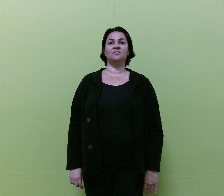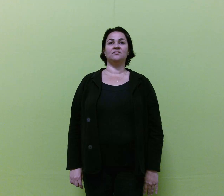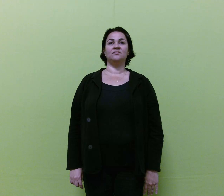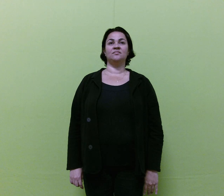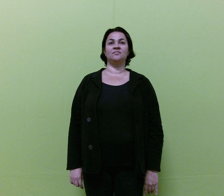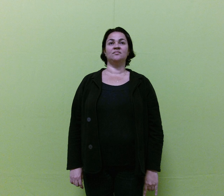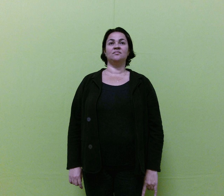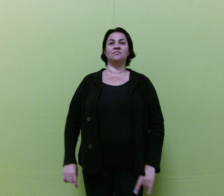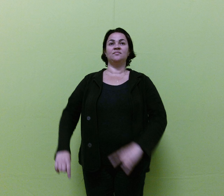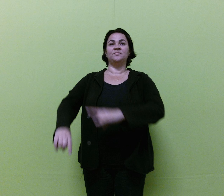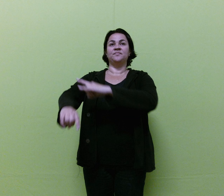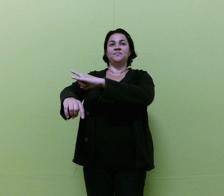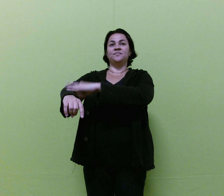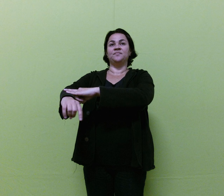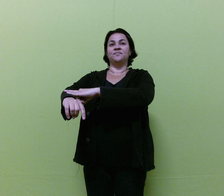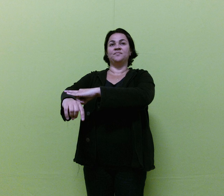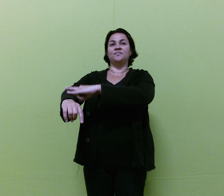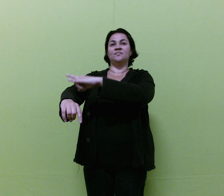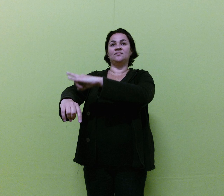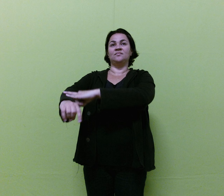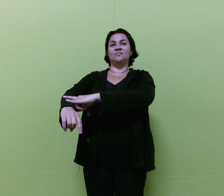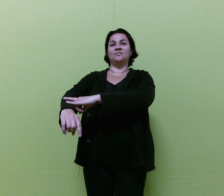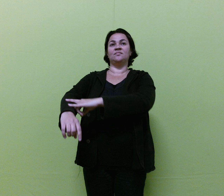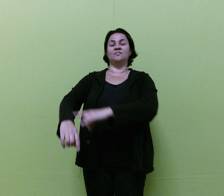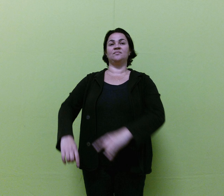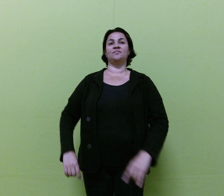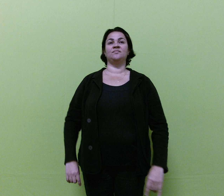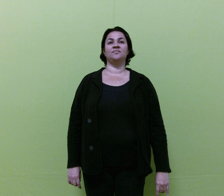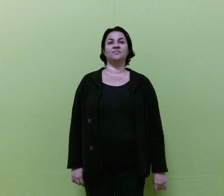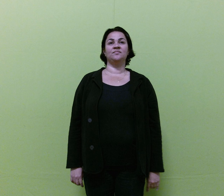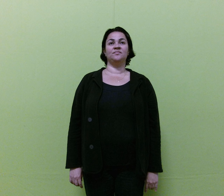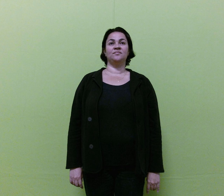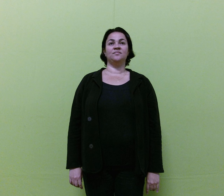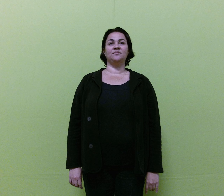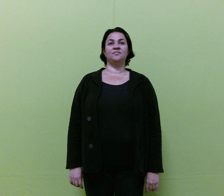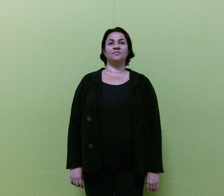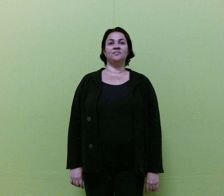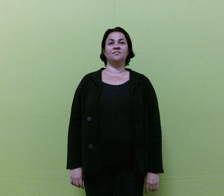banheiro